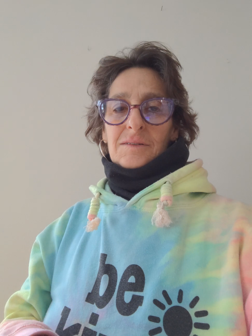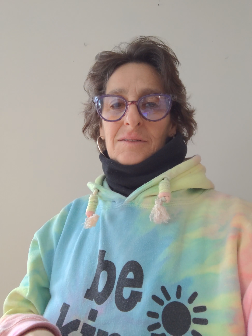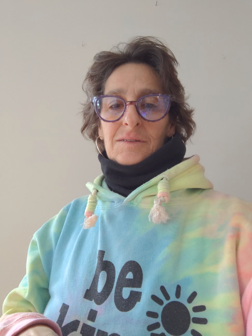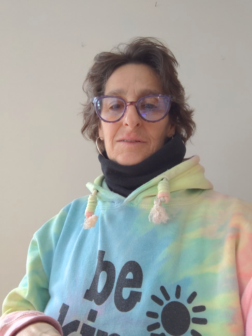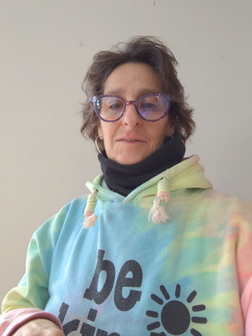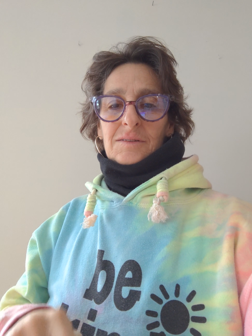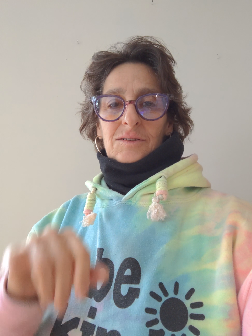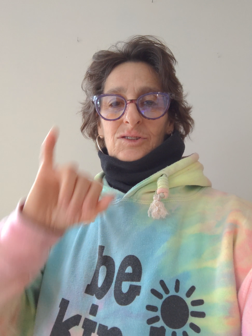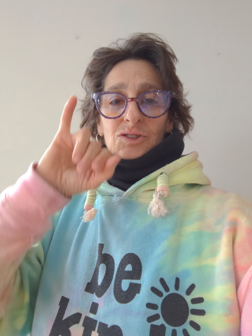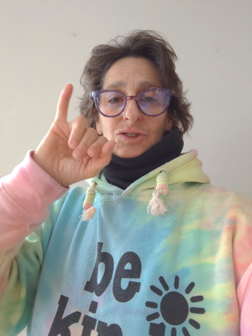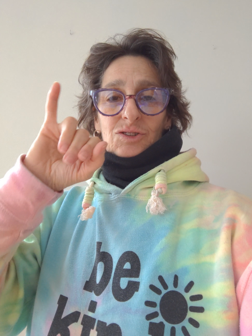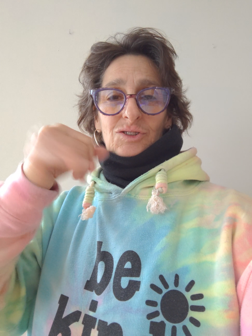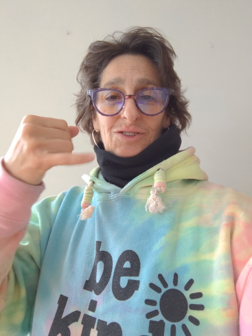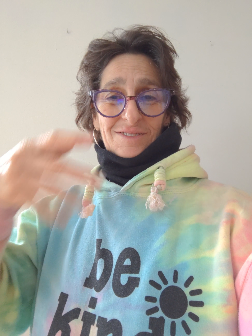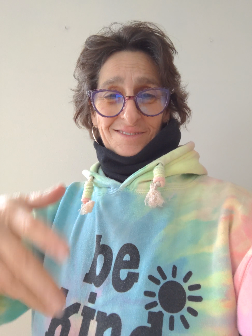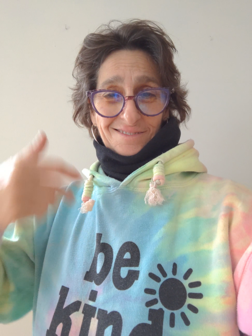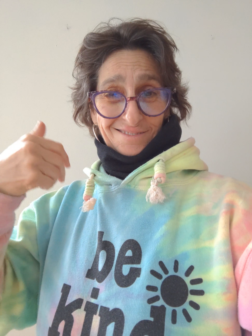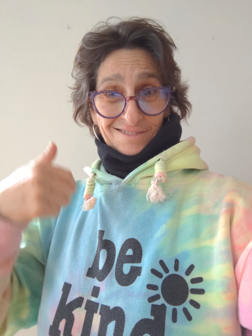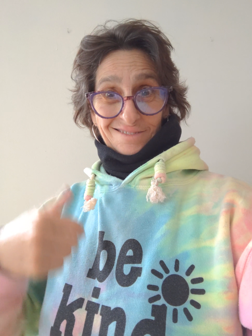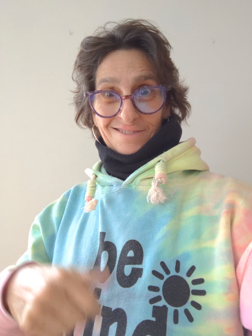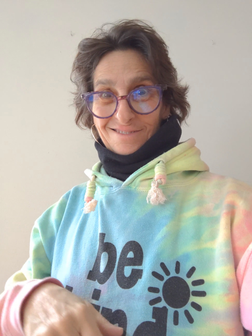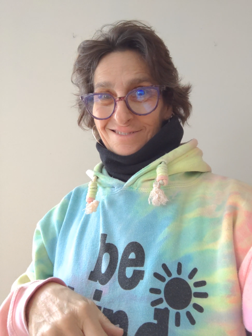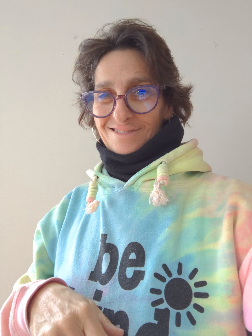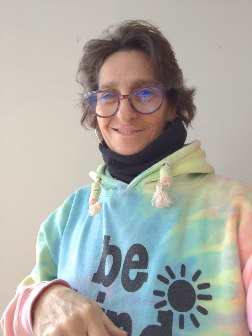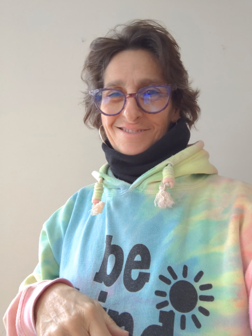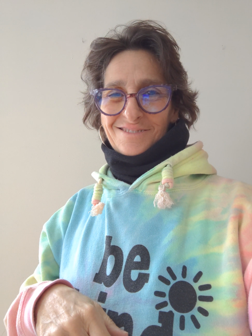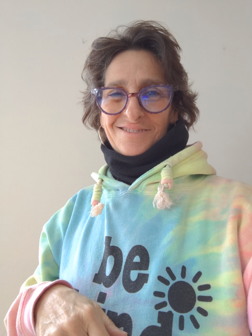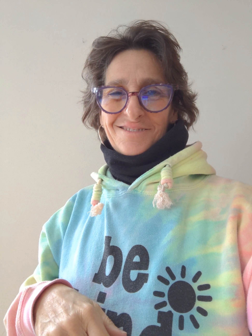jeans